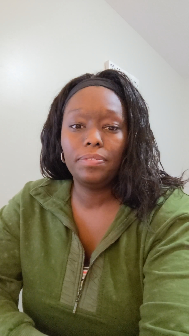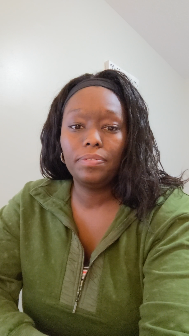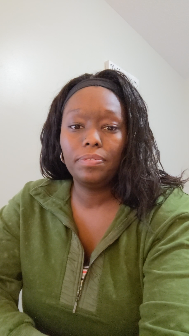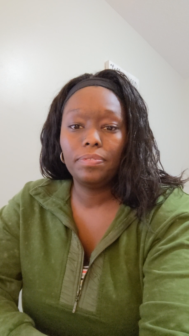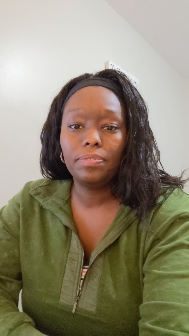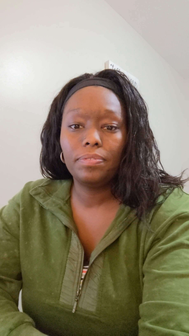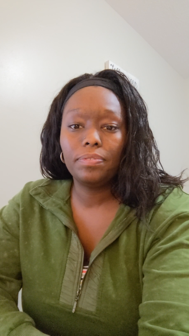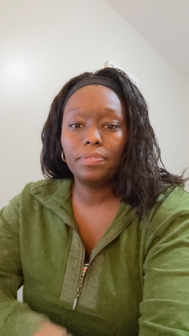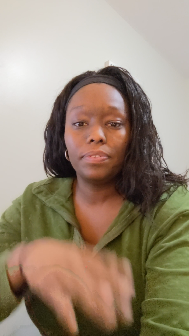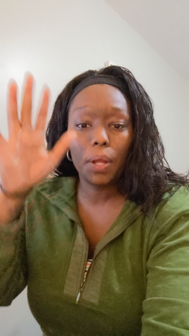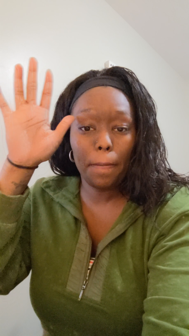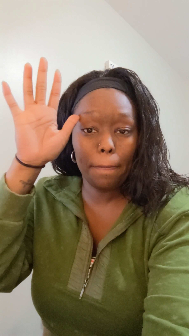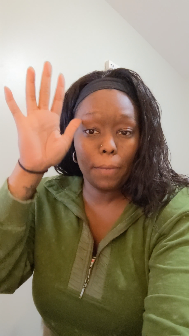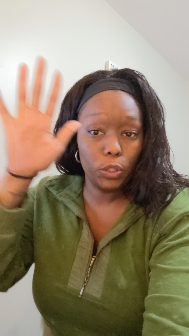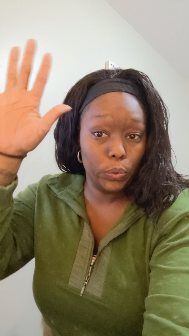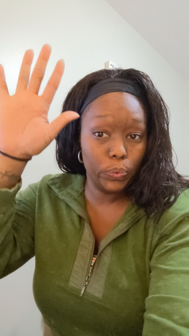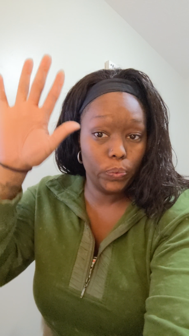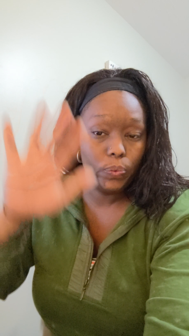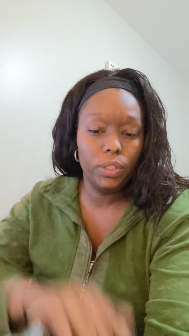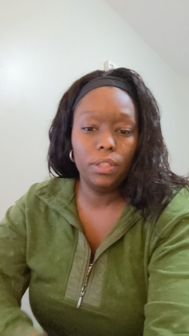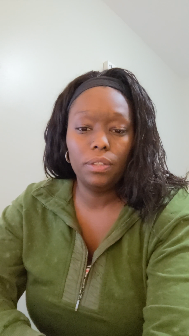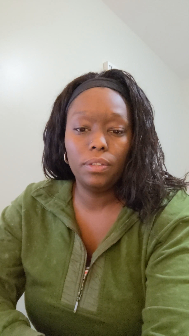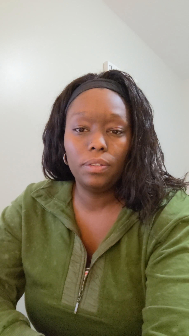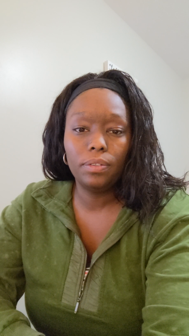moose